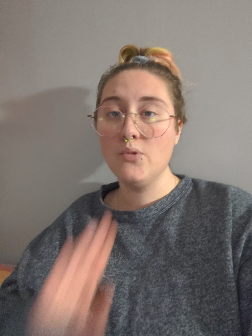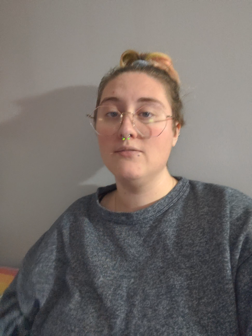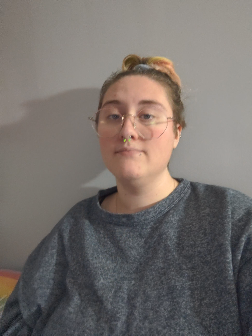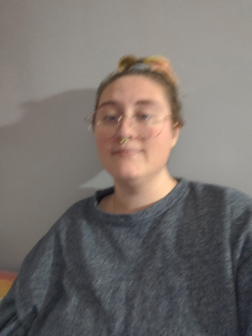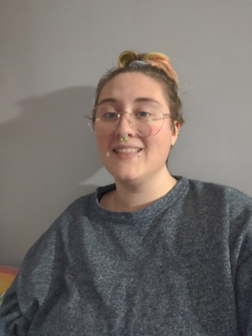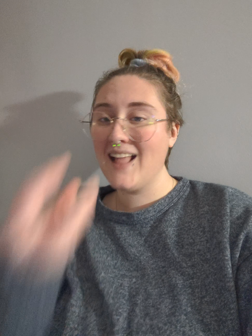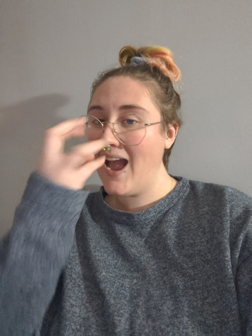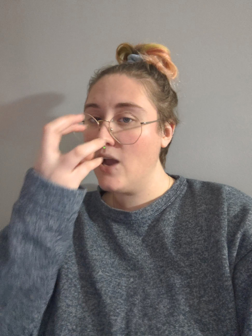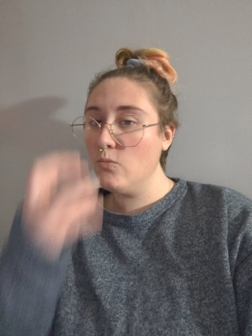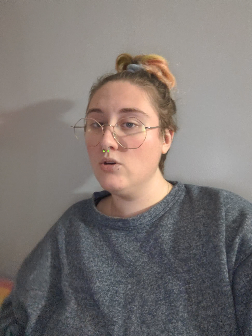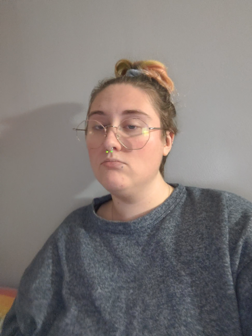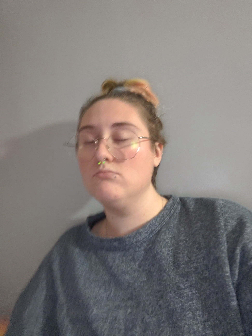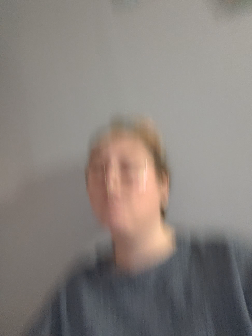clown